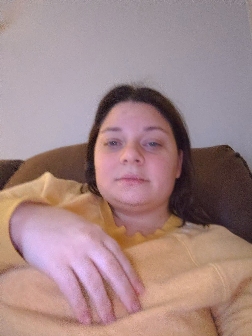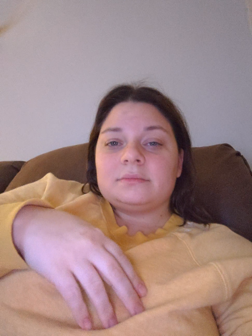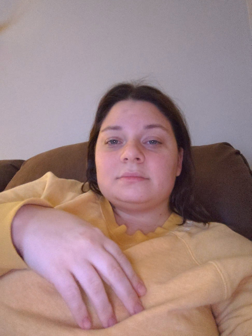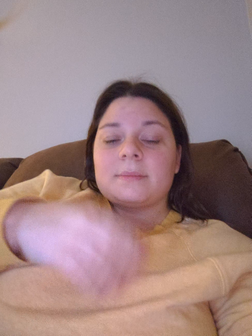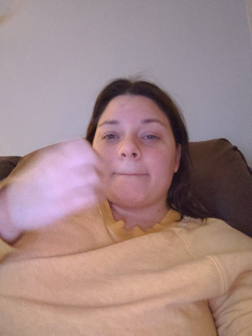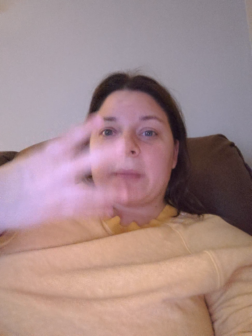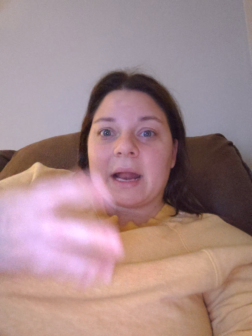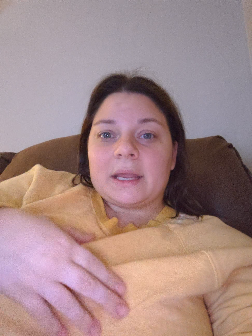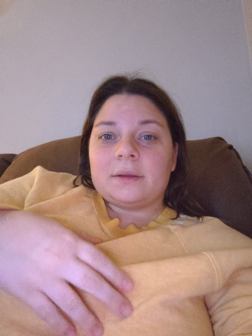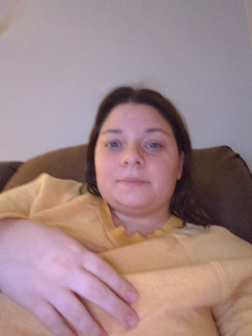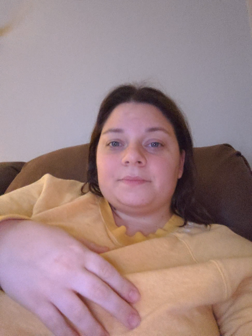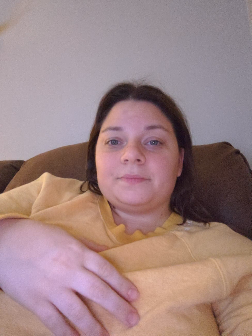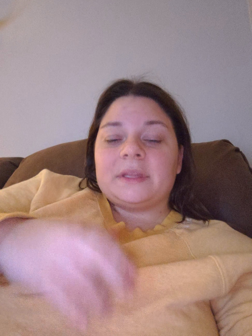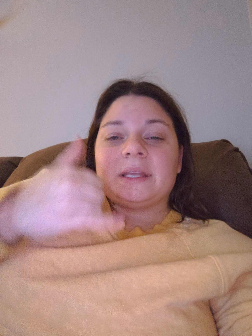many